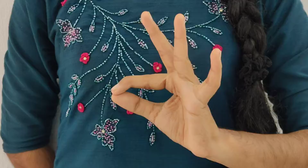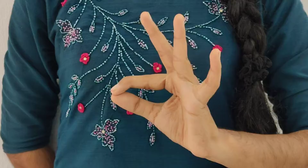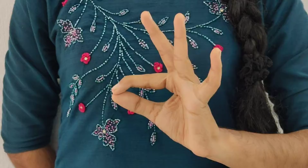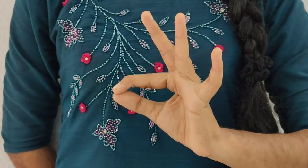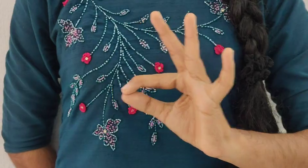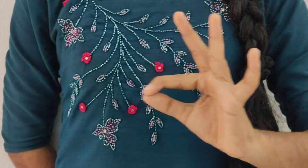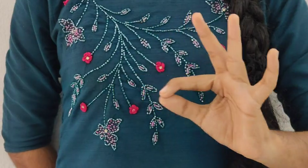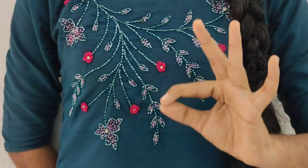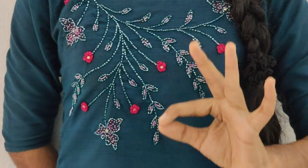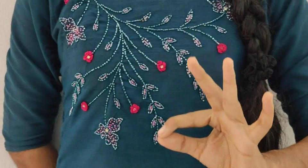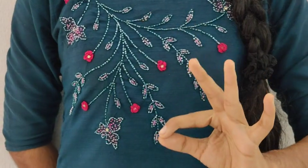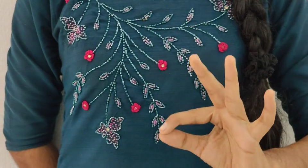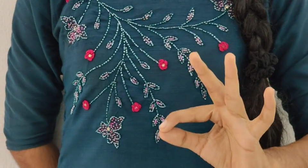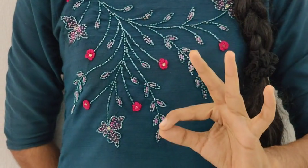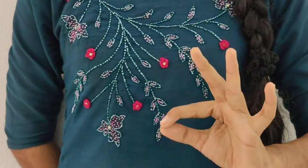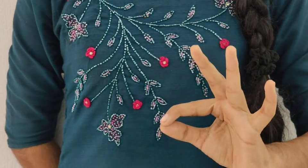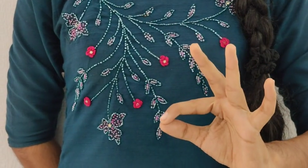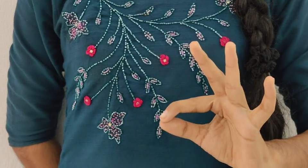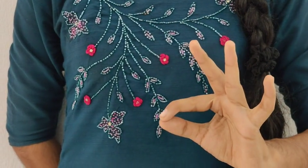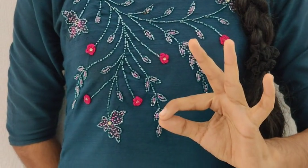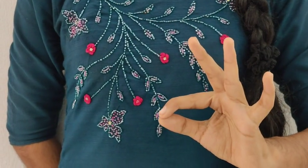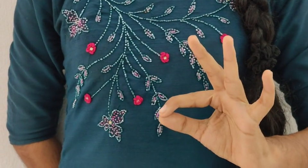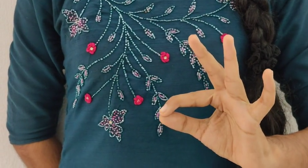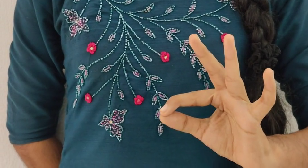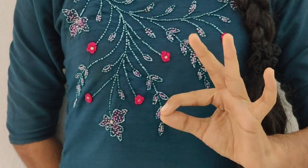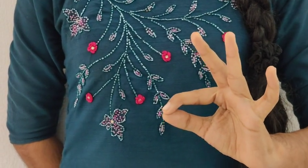ഔ